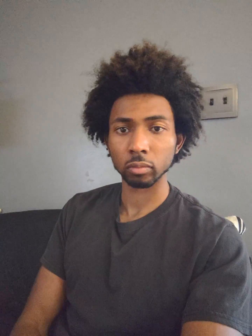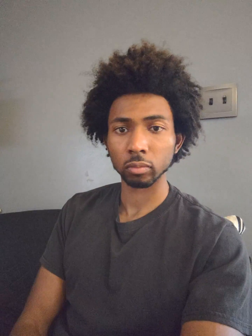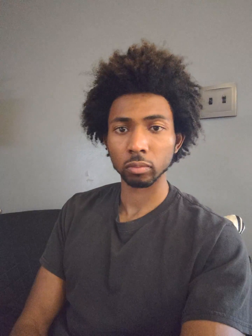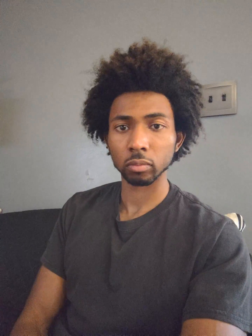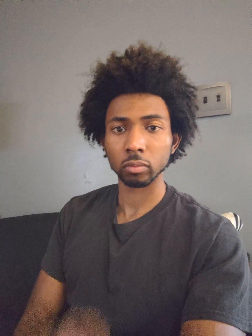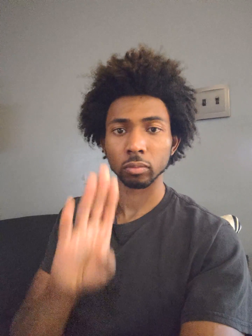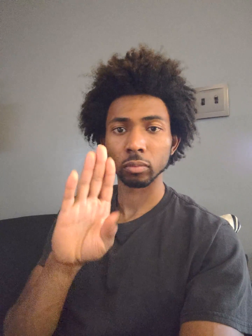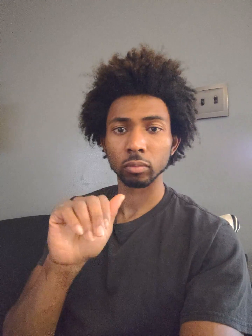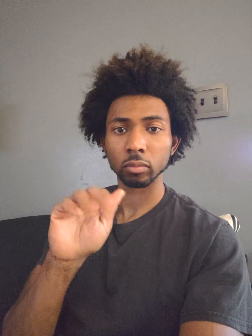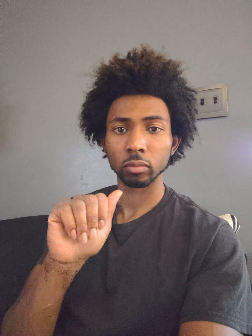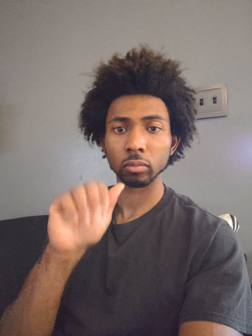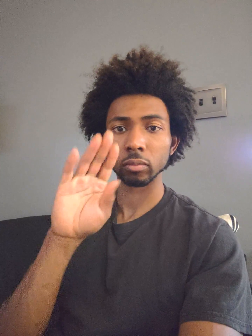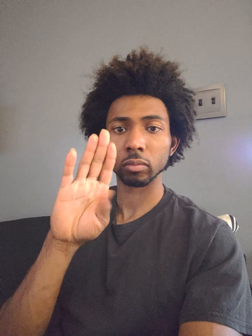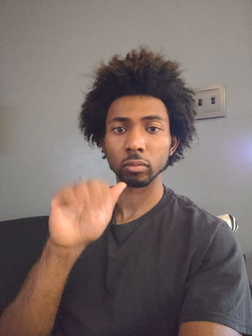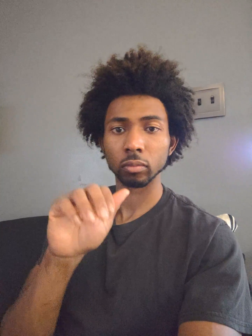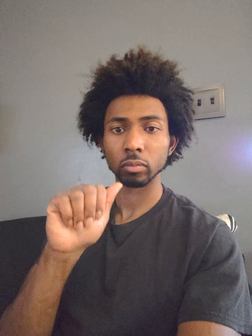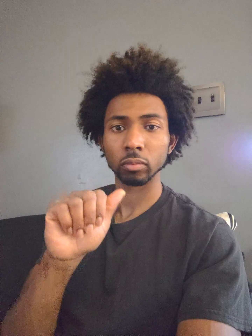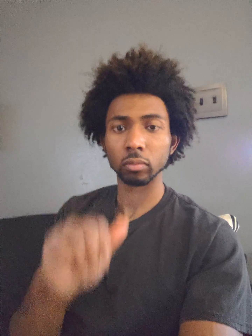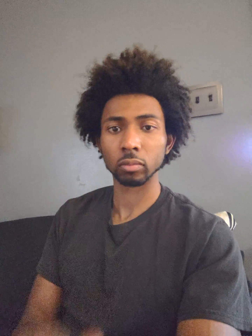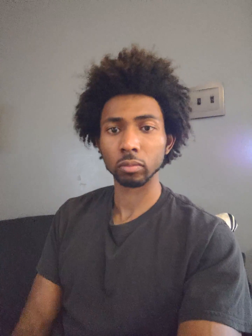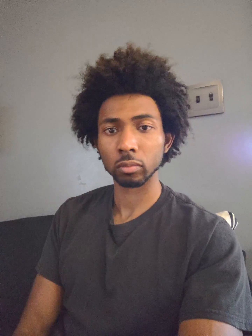baa baa